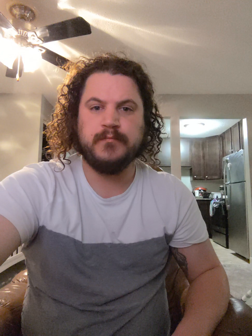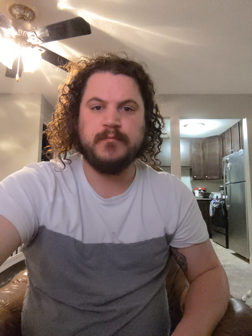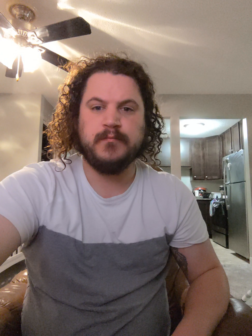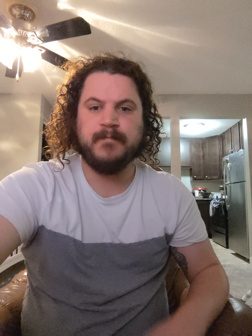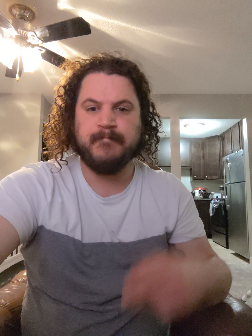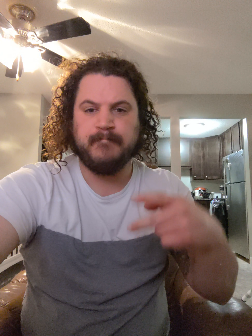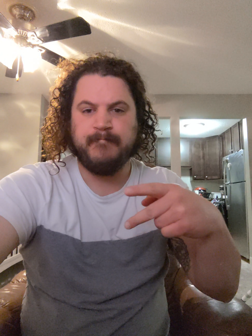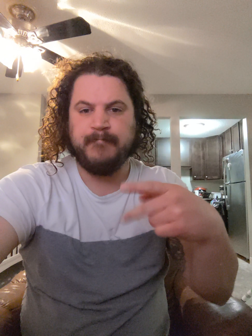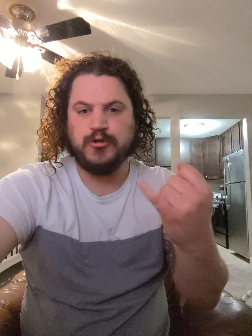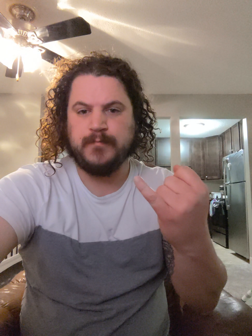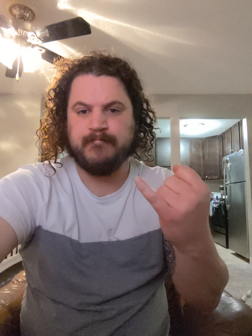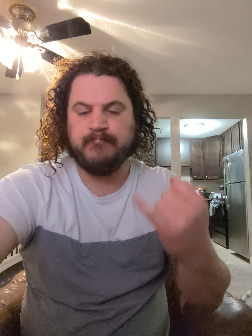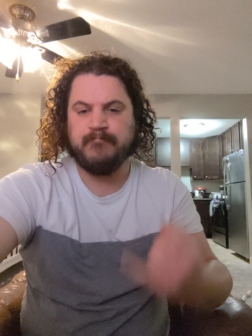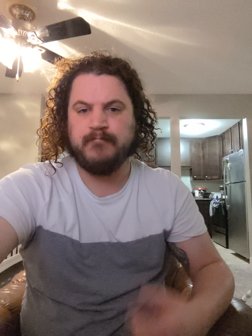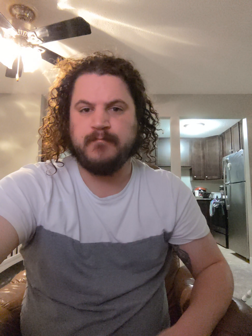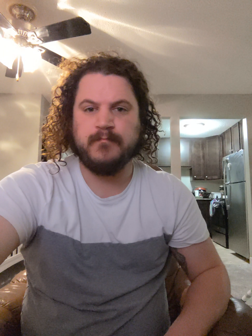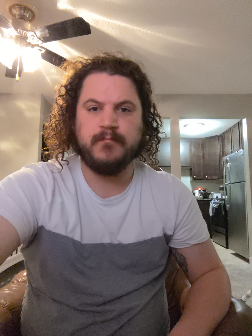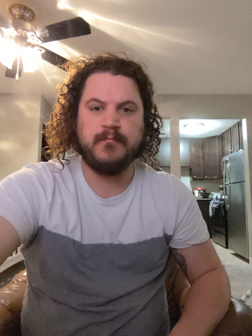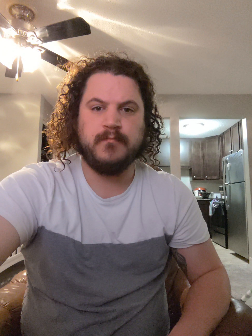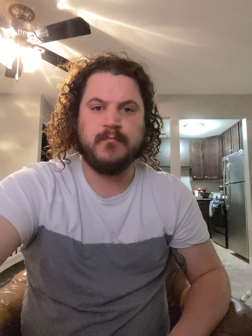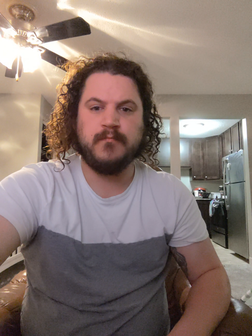pajamas